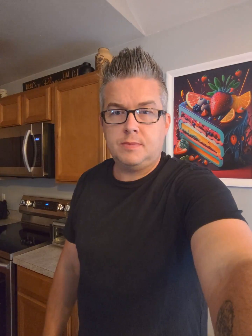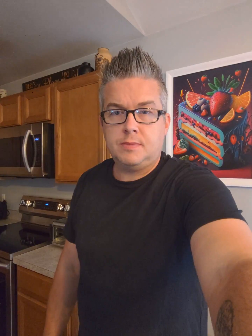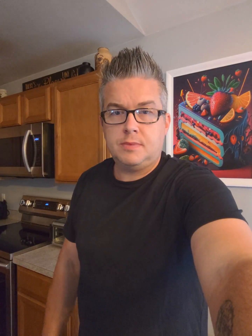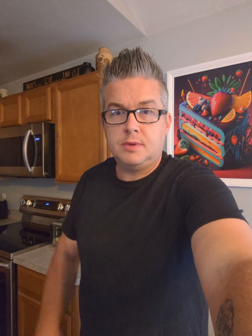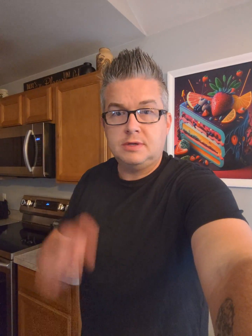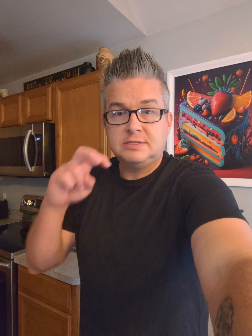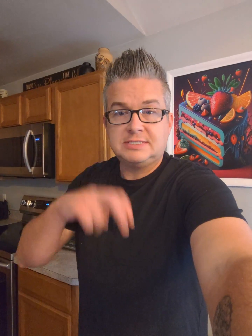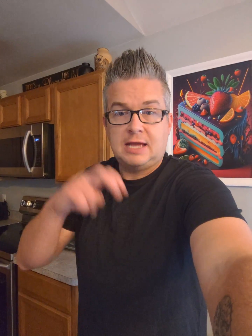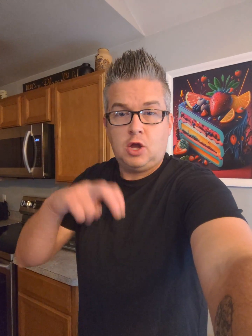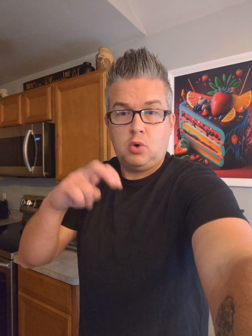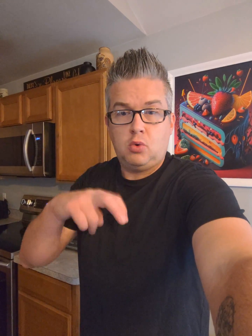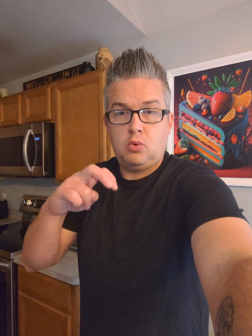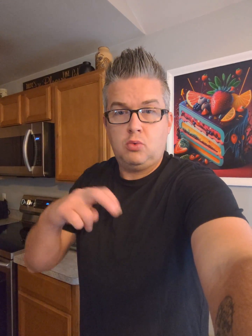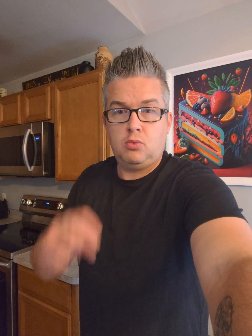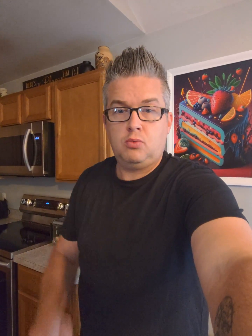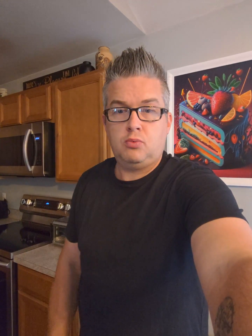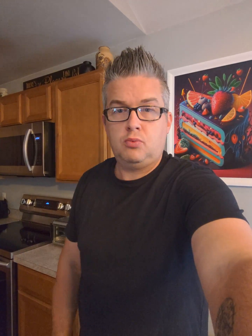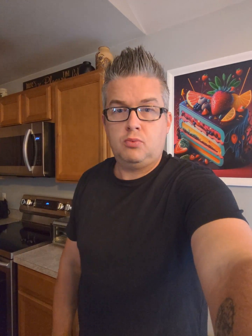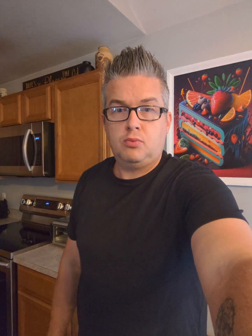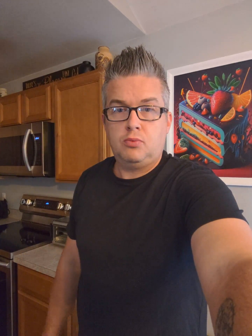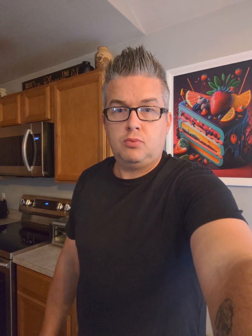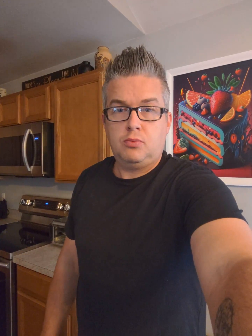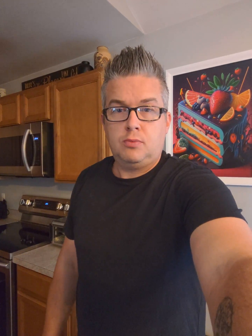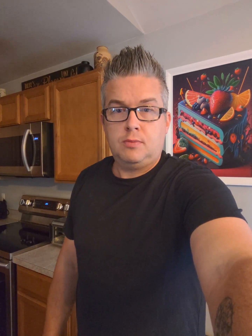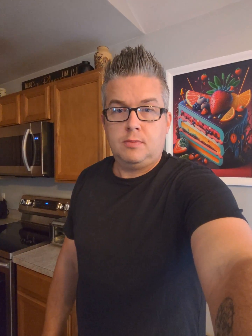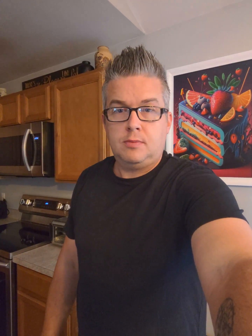potato